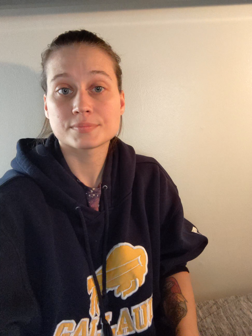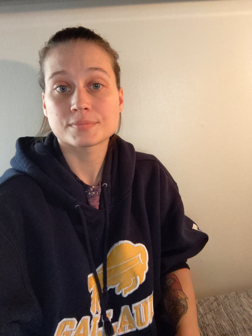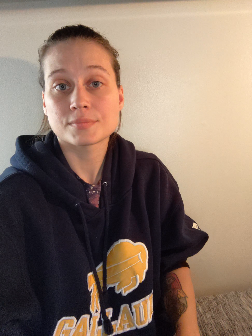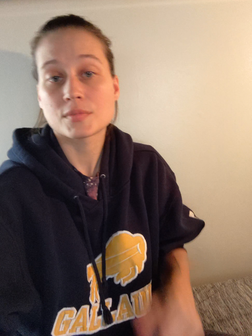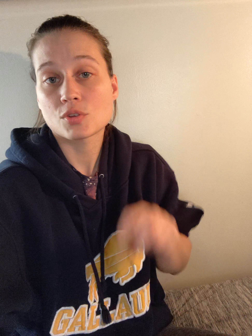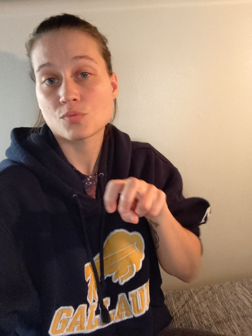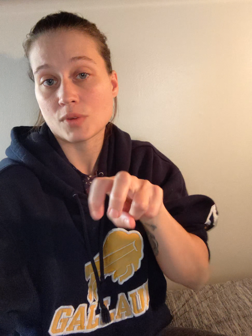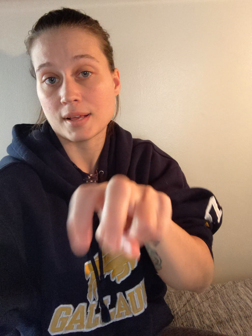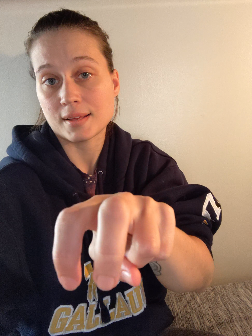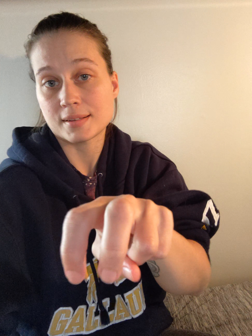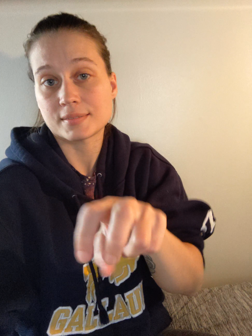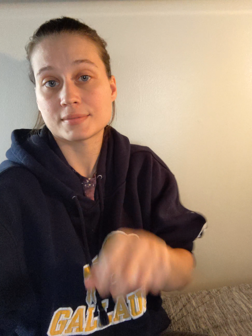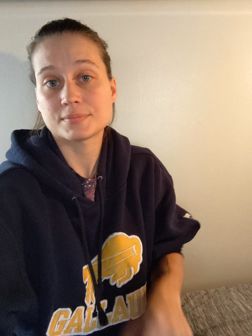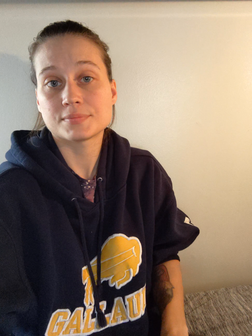ride